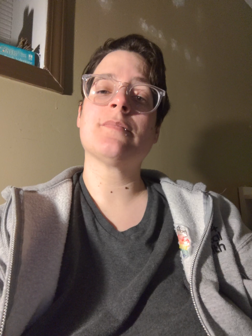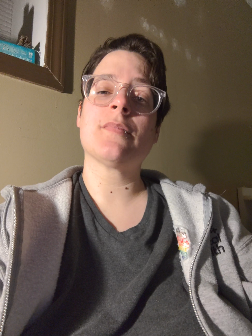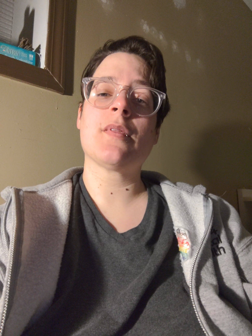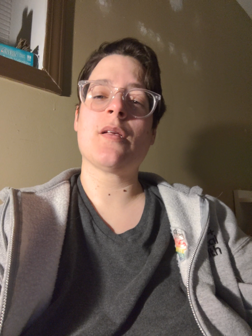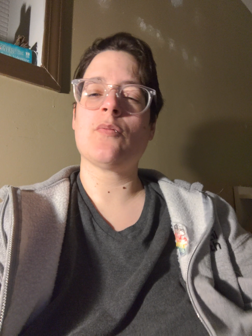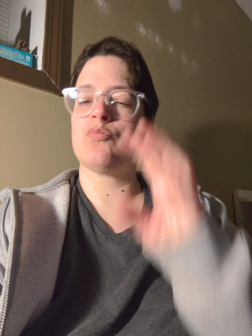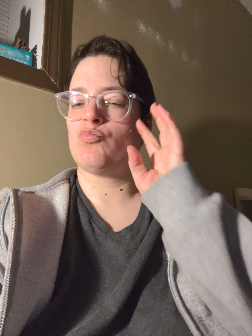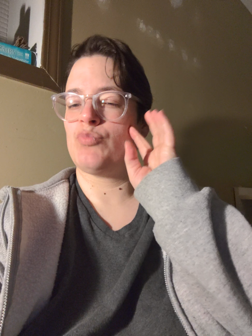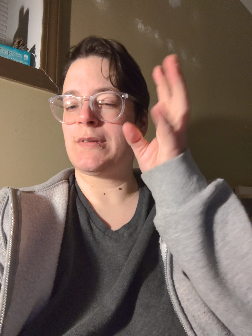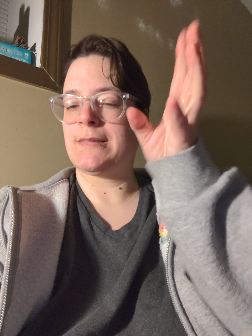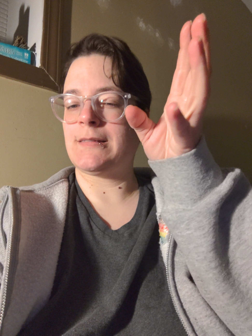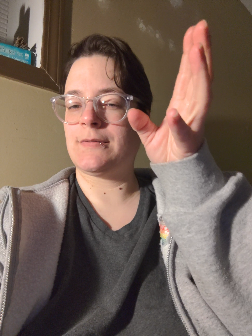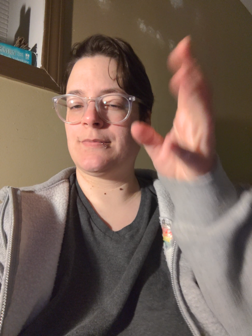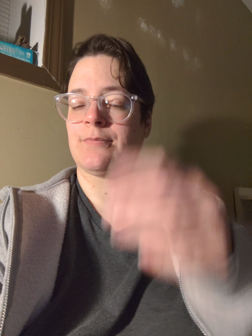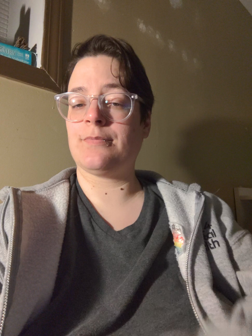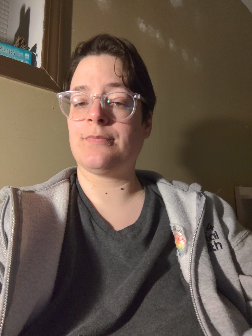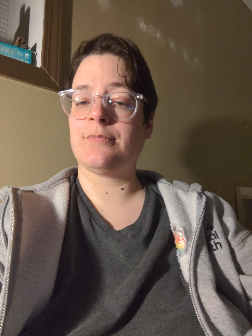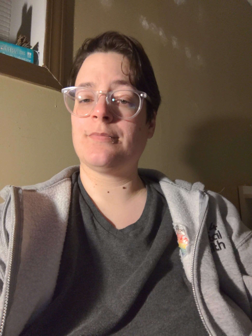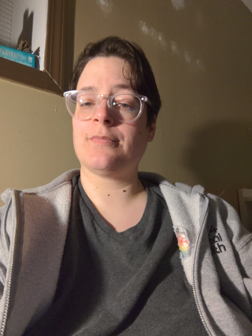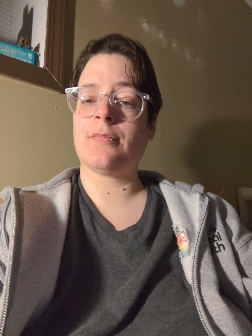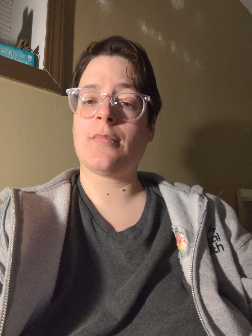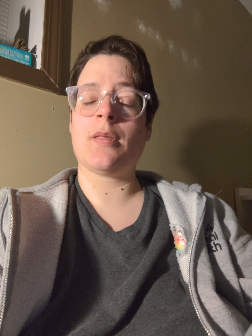pretend